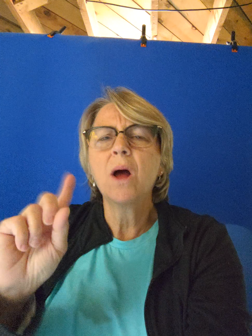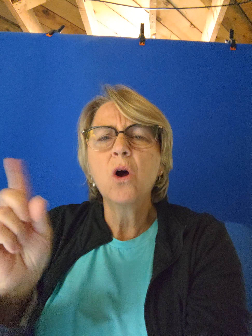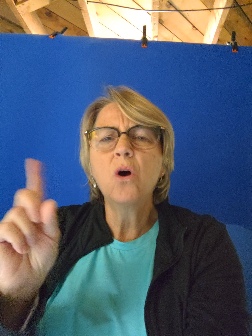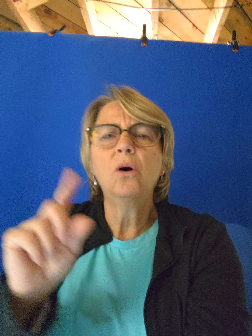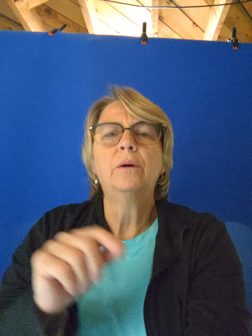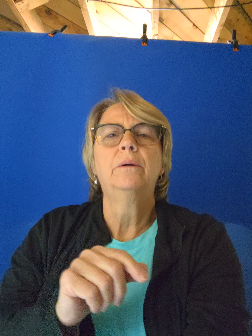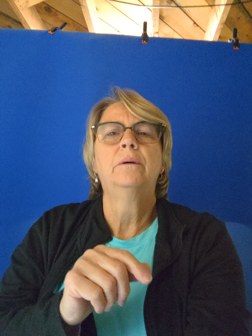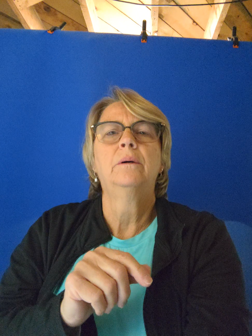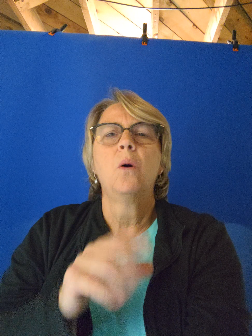where